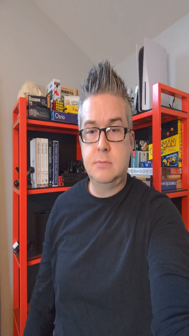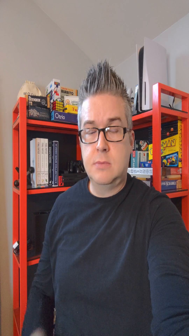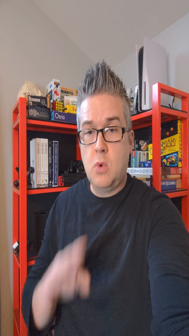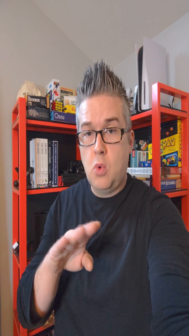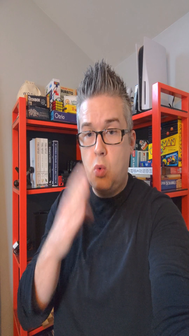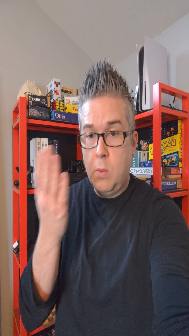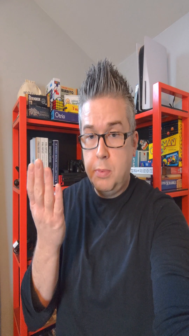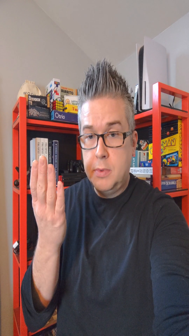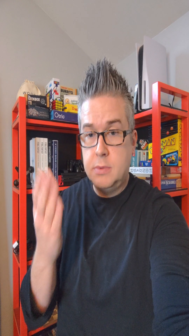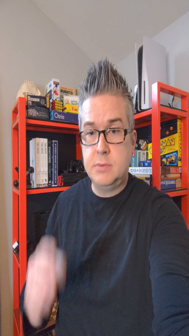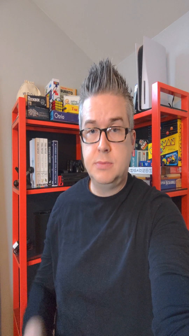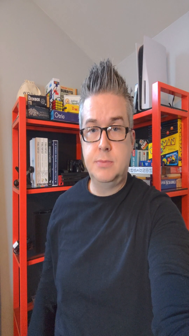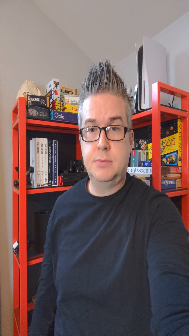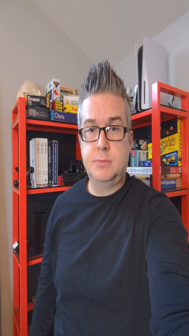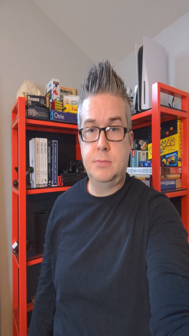open